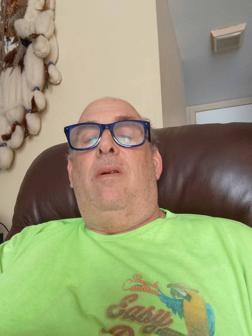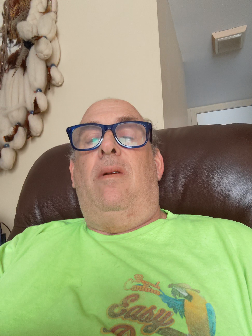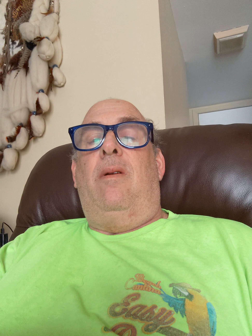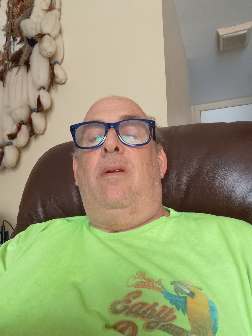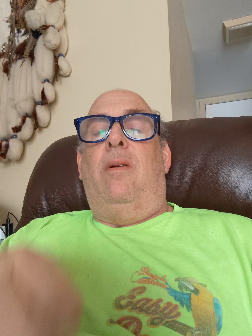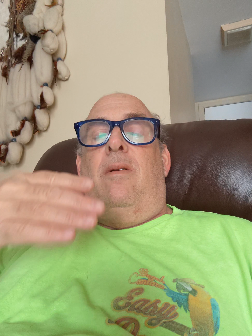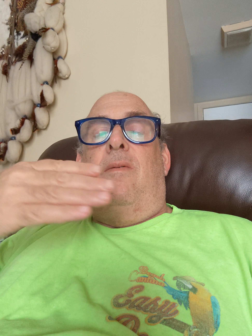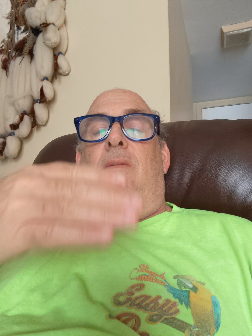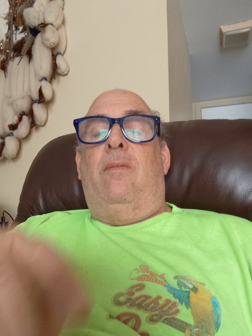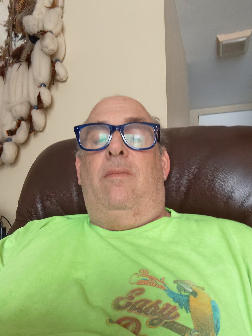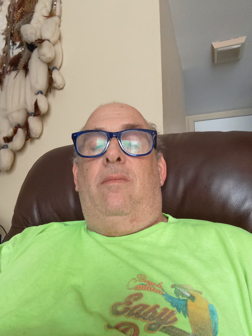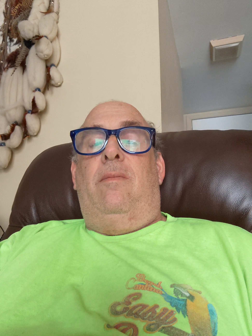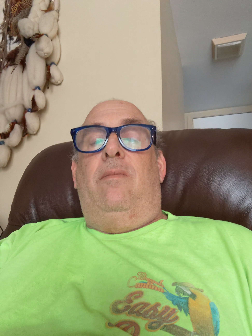fish